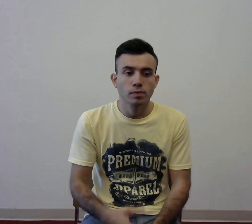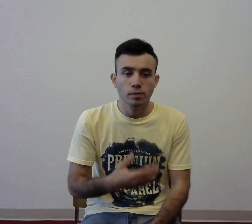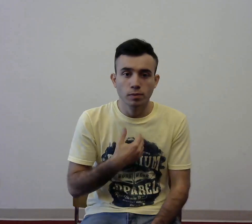mən